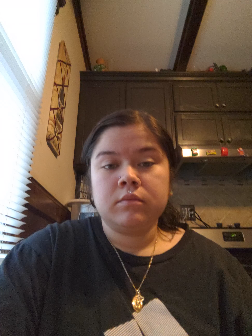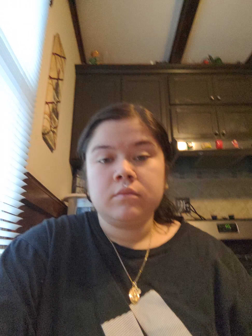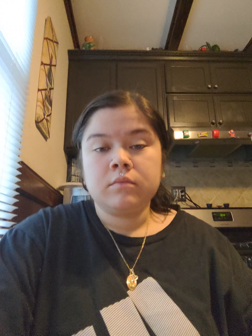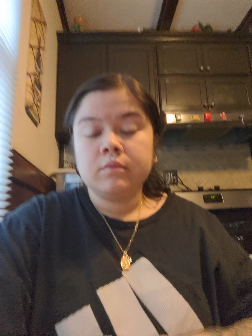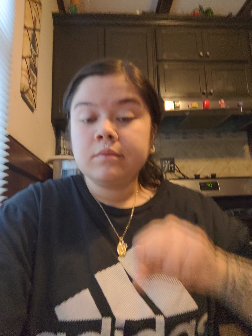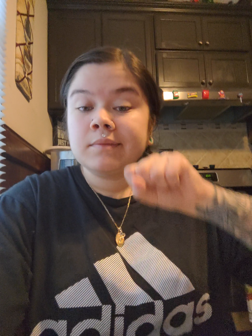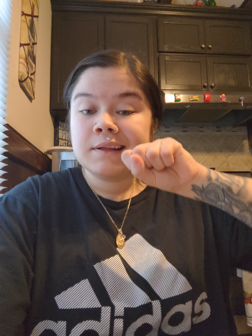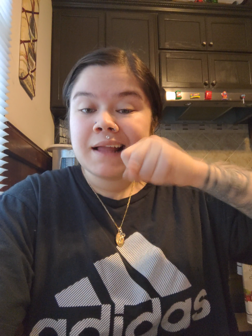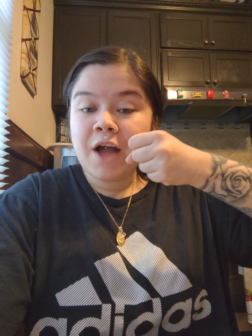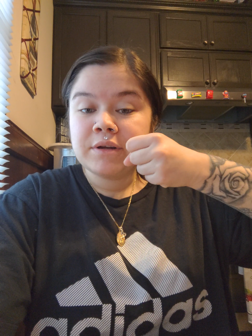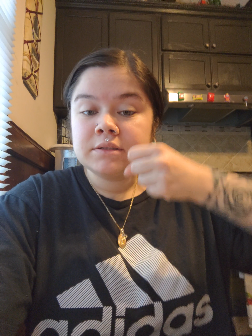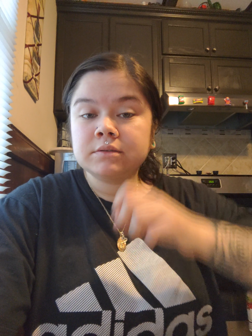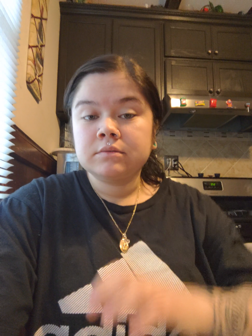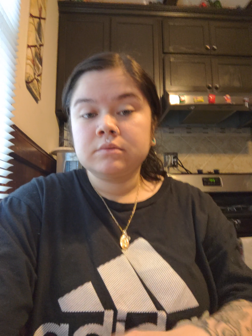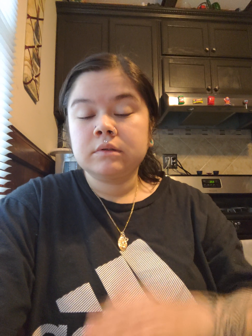carrot